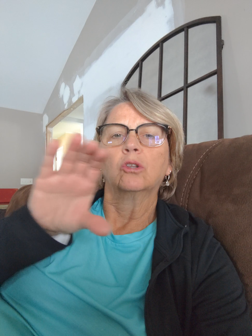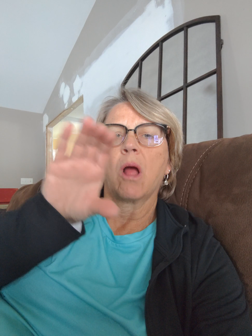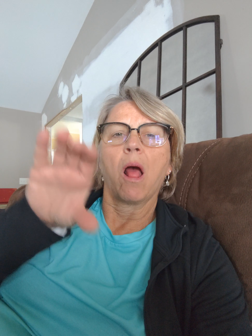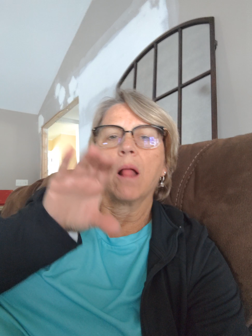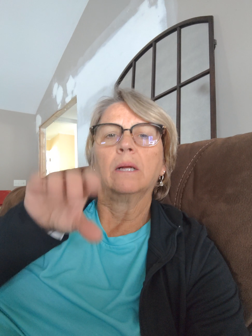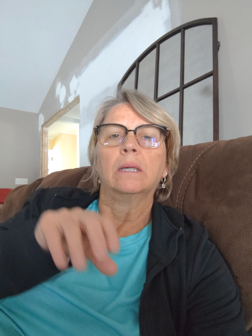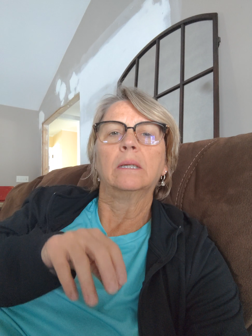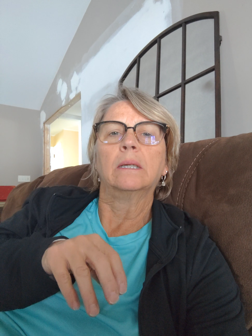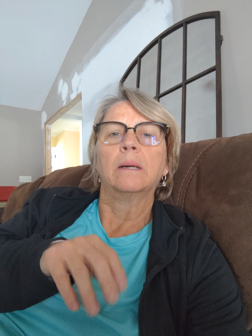chocolate